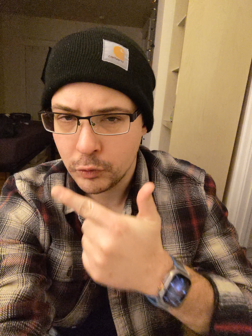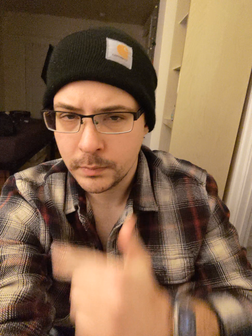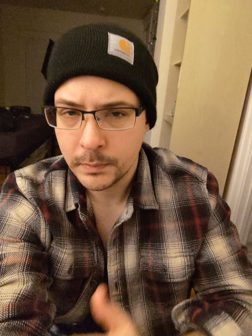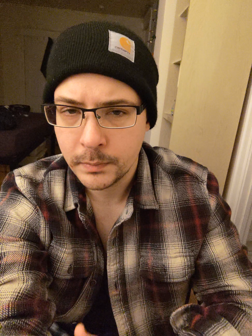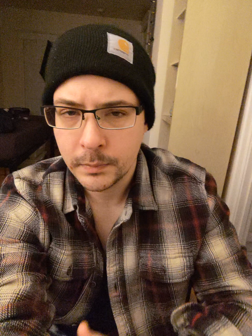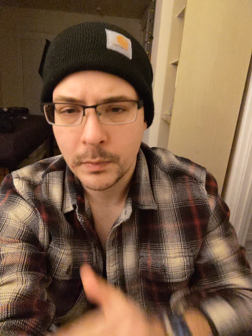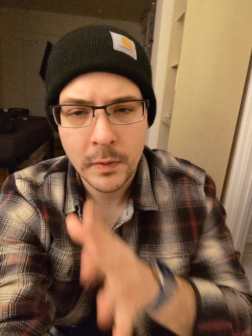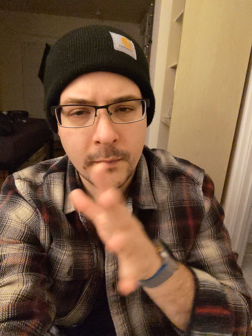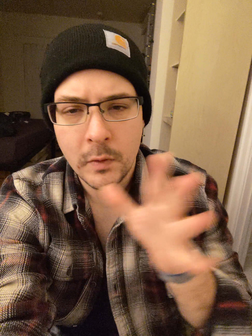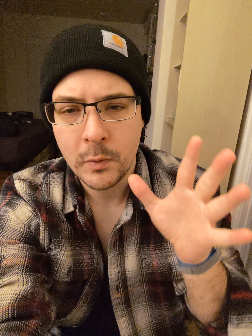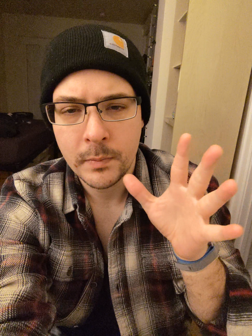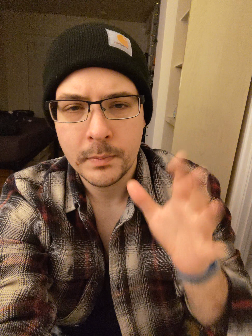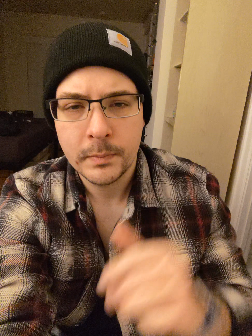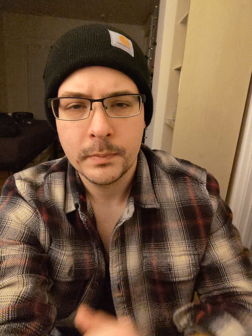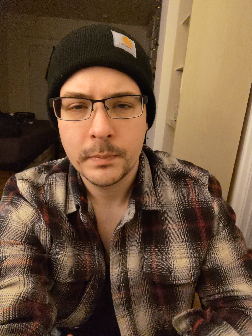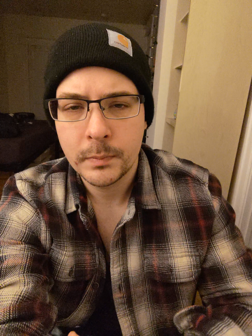farm